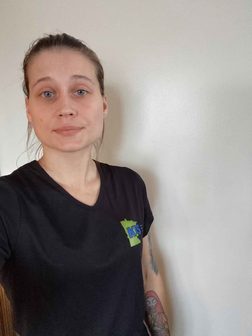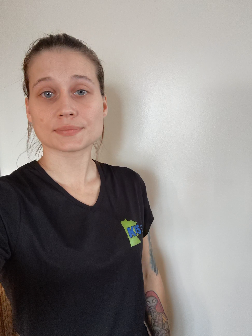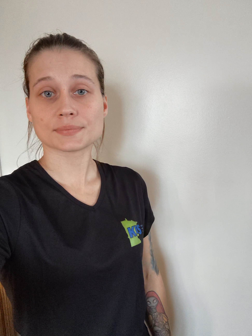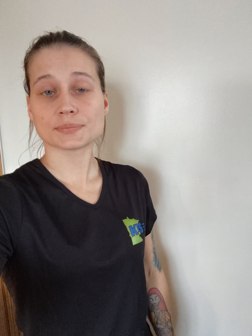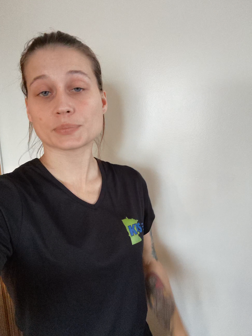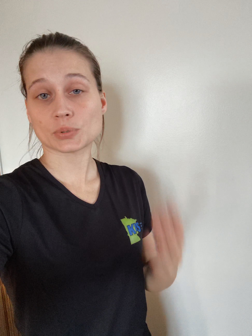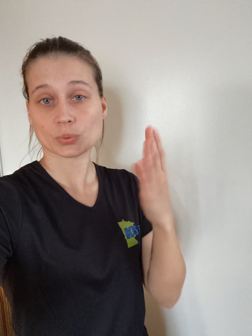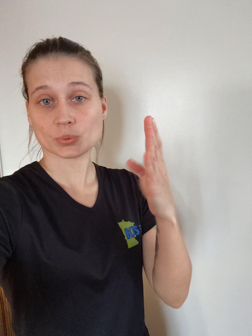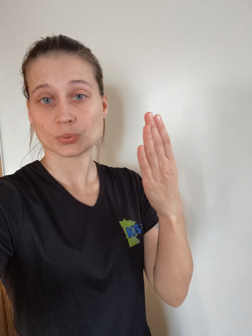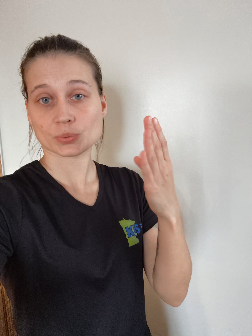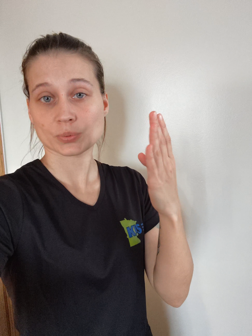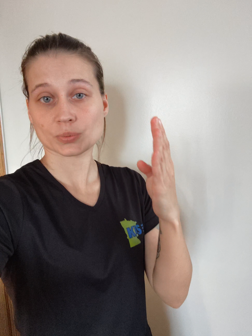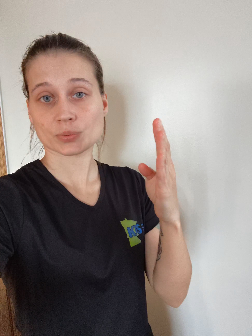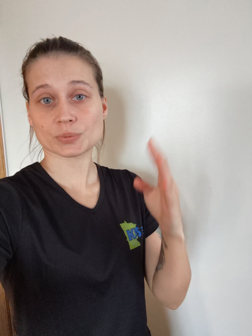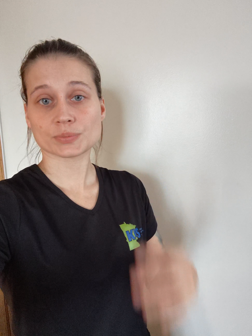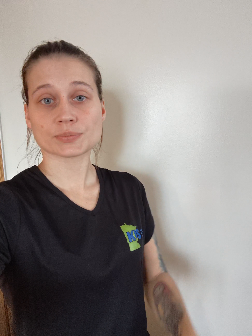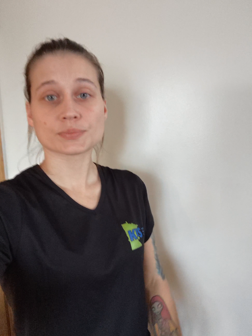blue